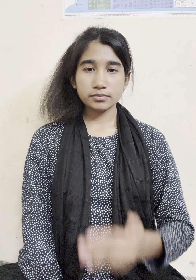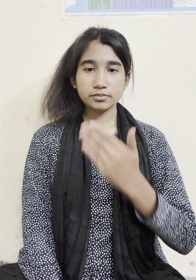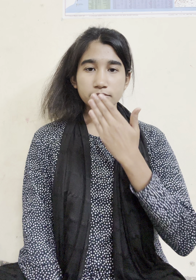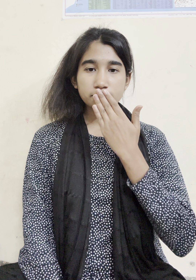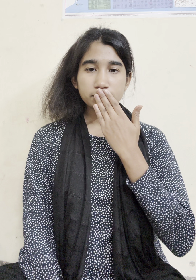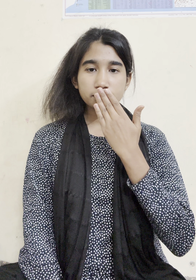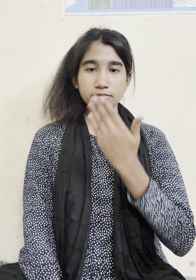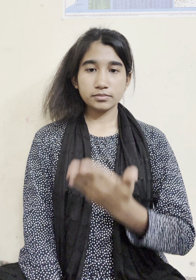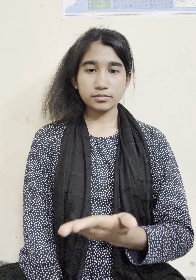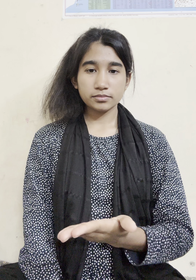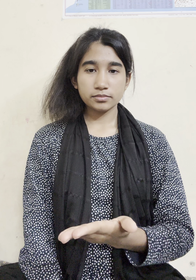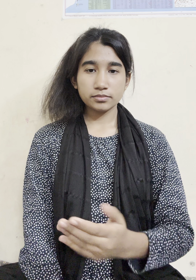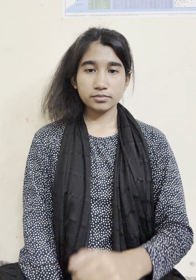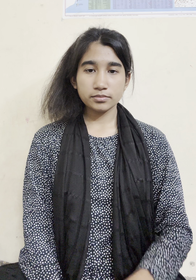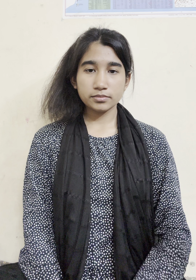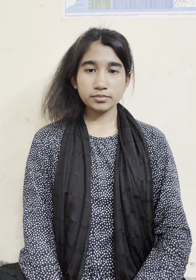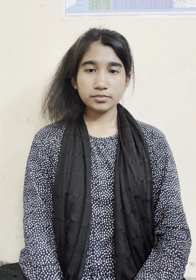স্কুল